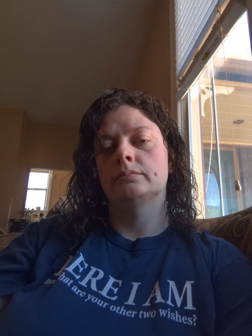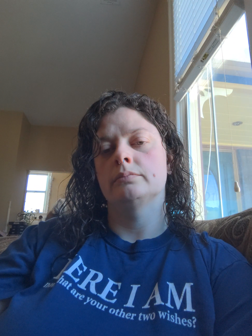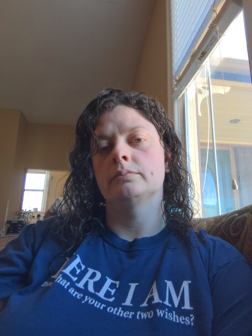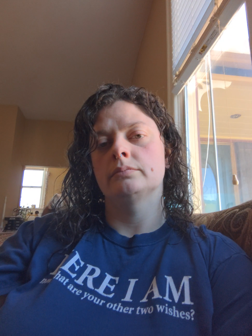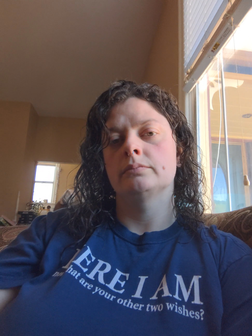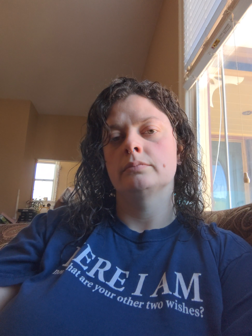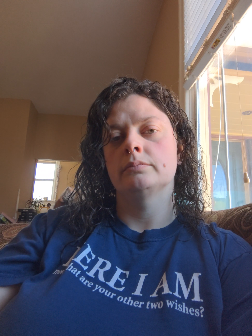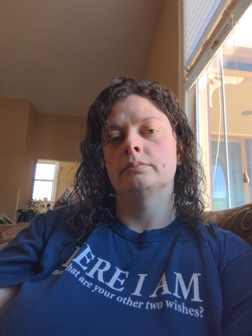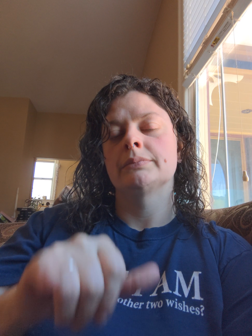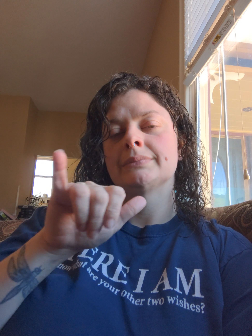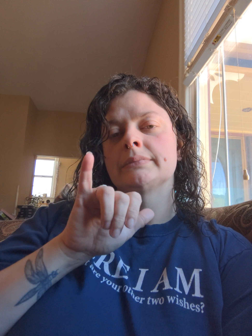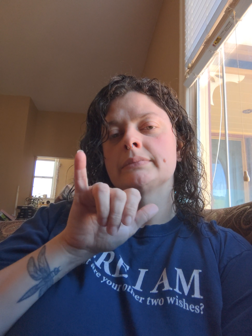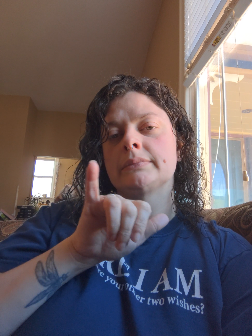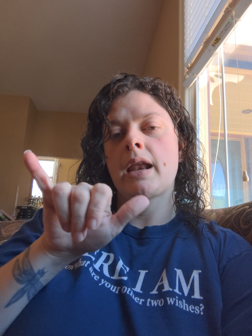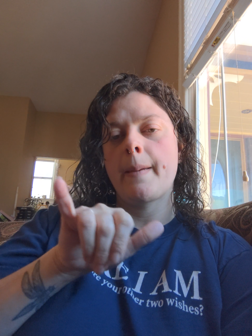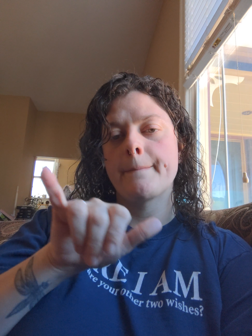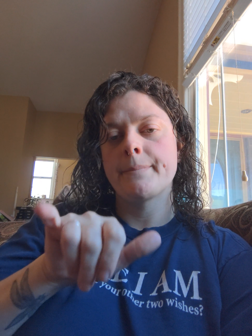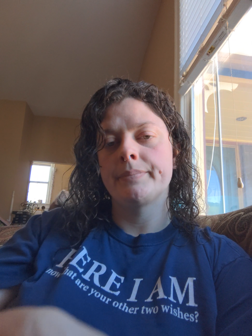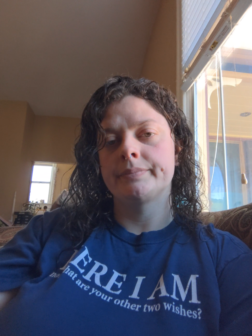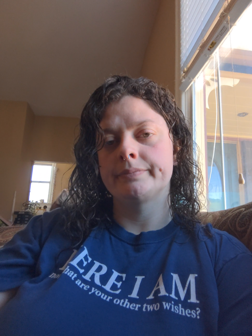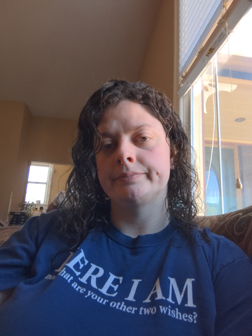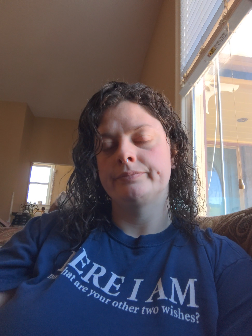same